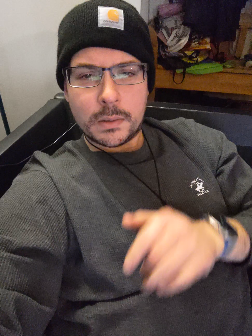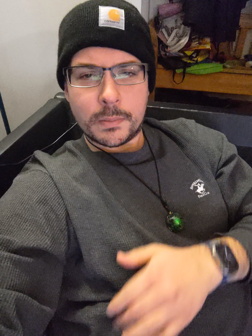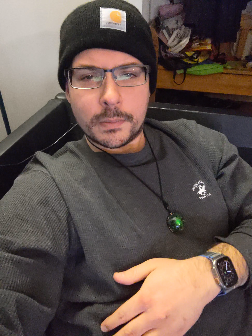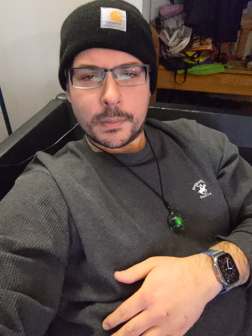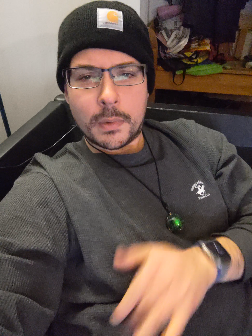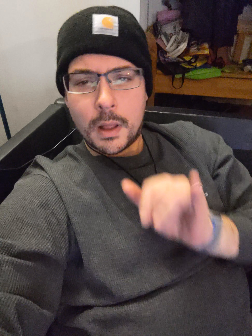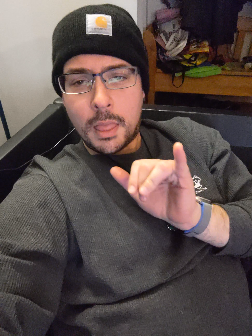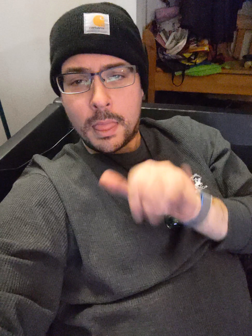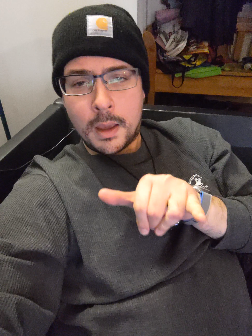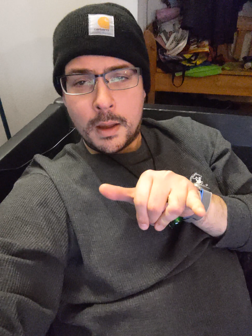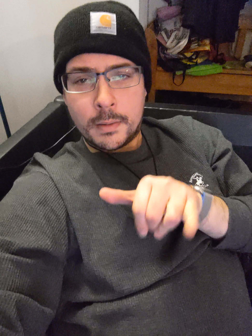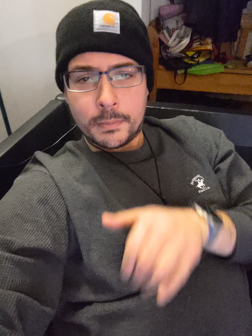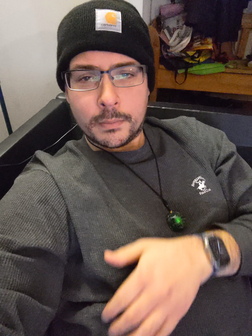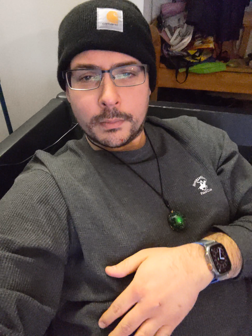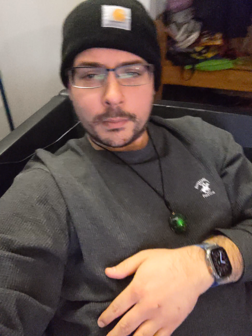that